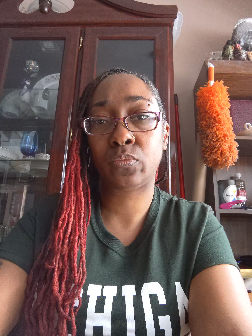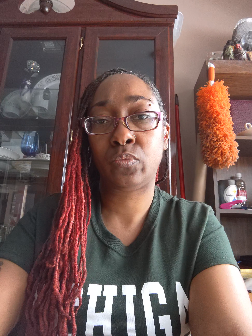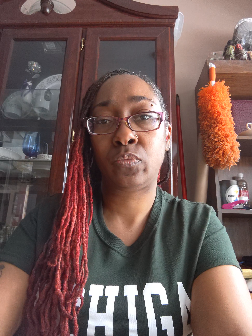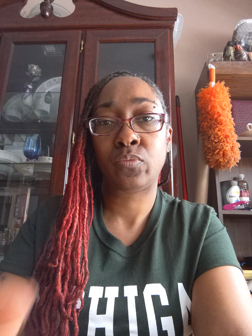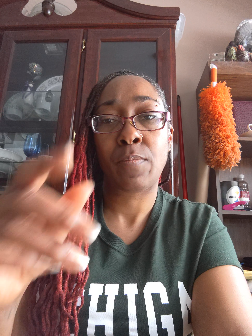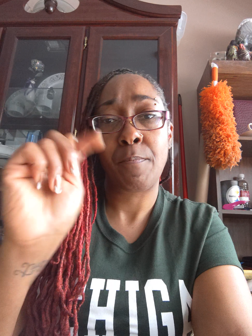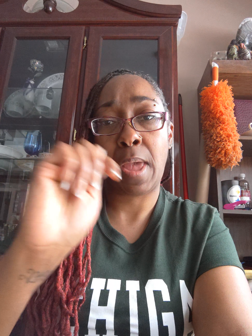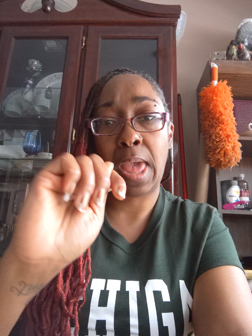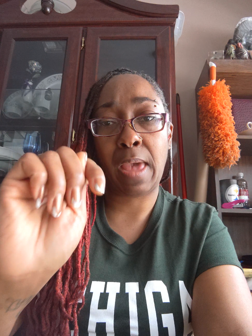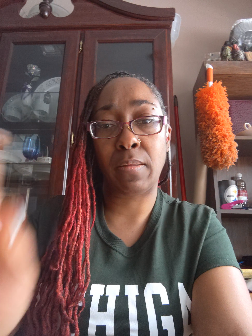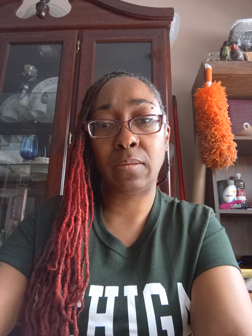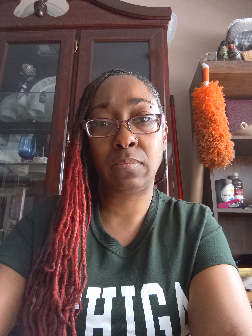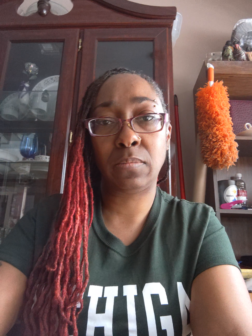potty